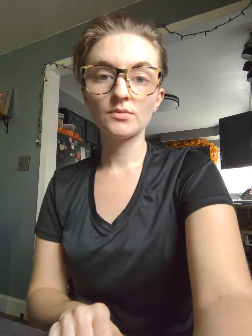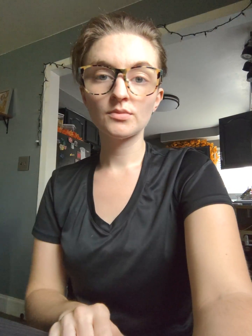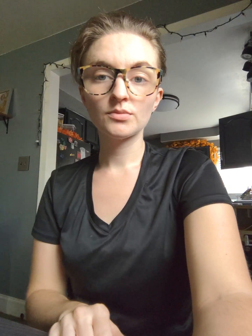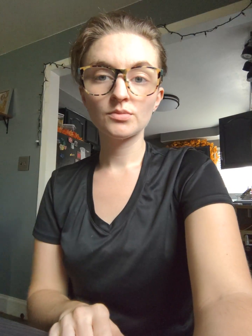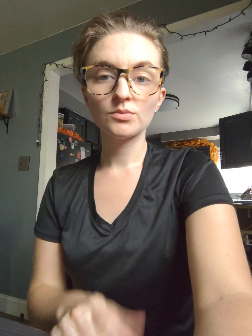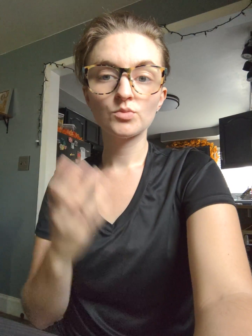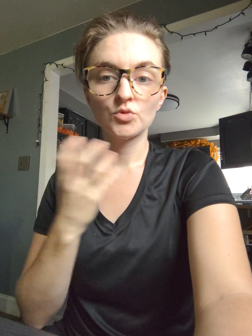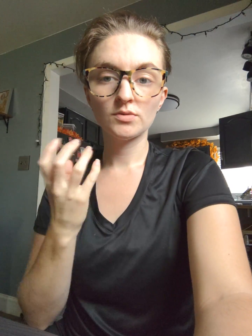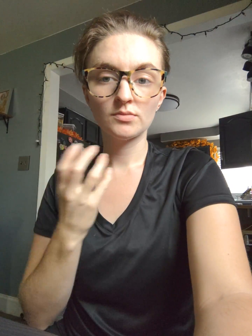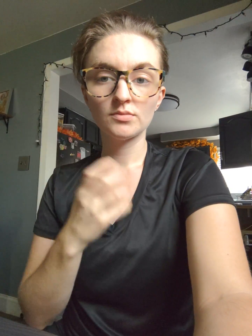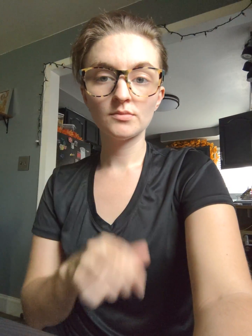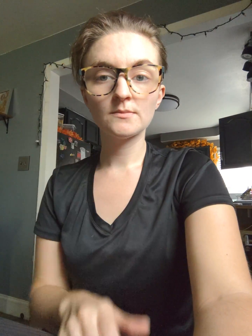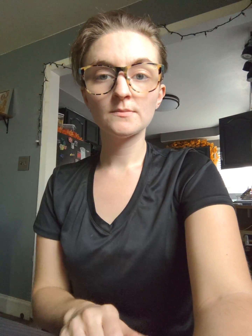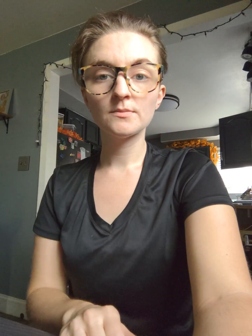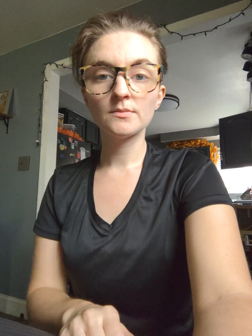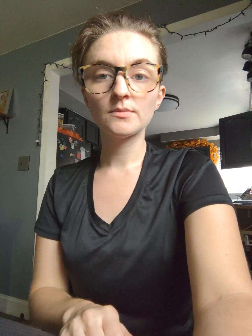shake